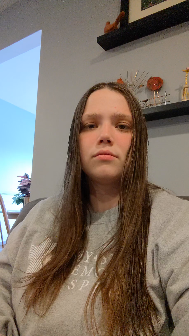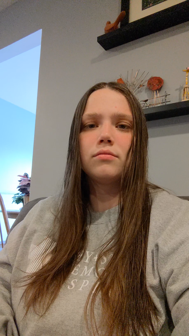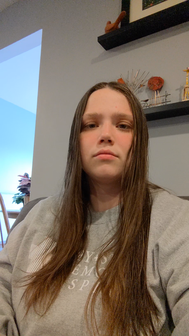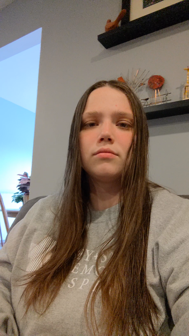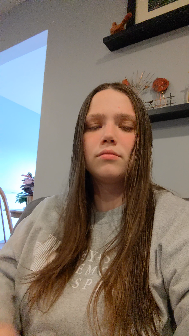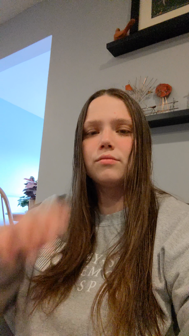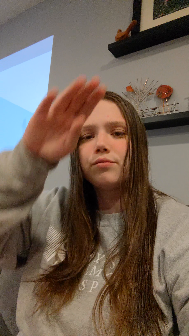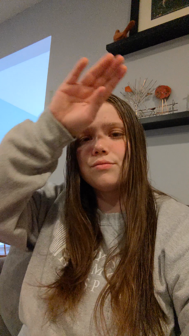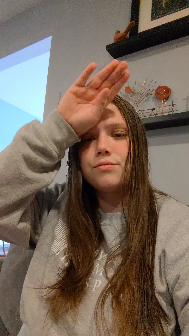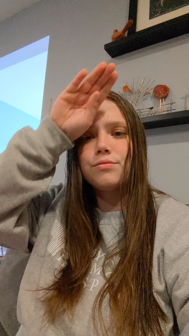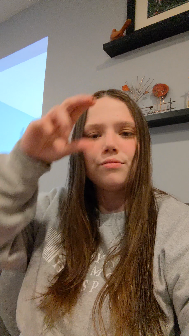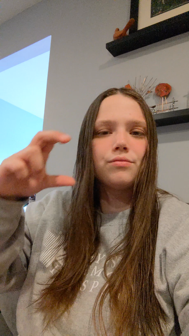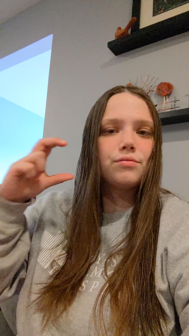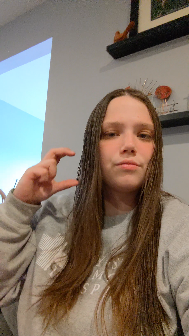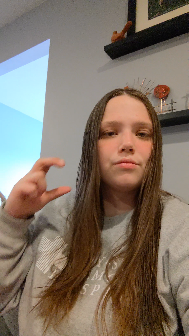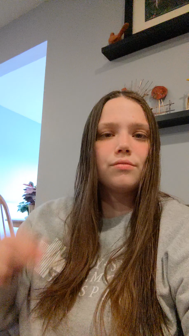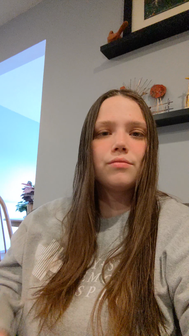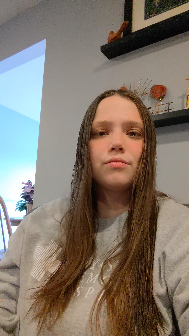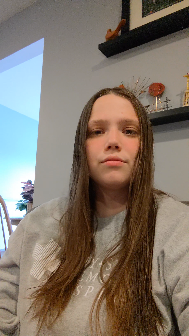fire truck